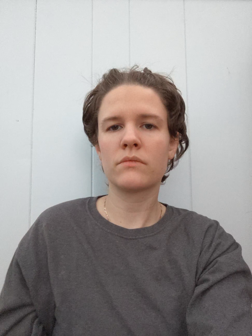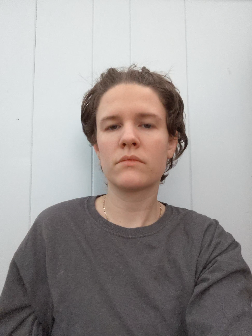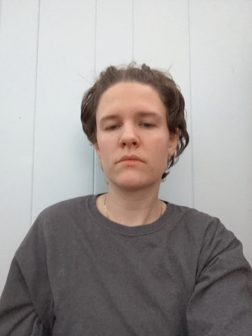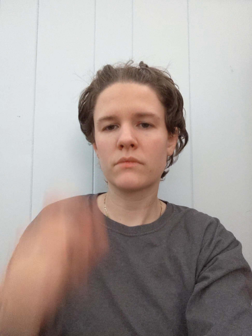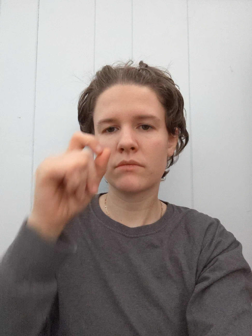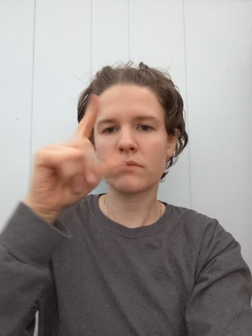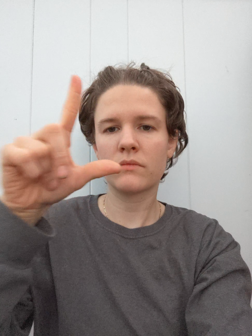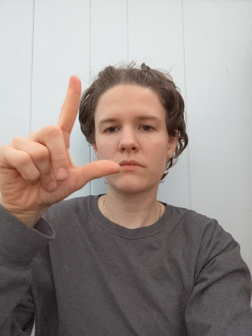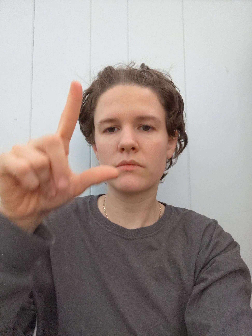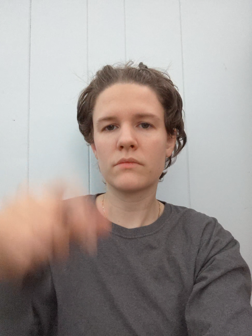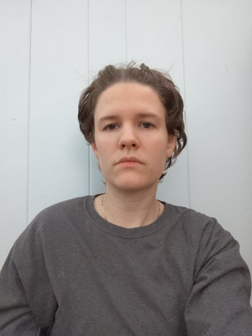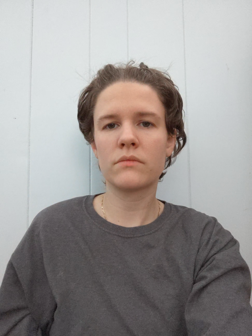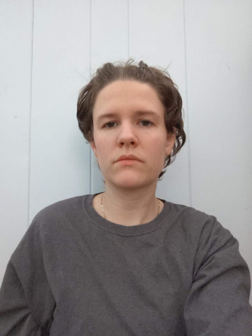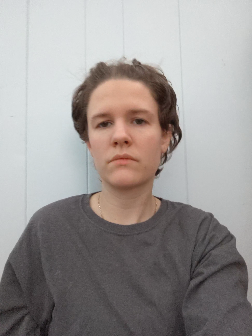wake